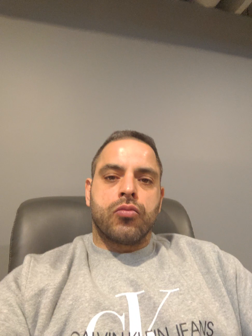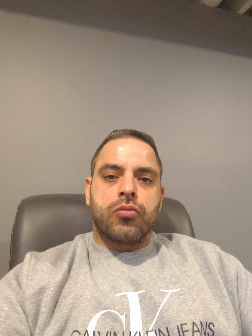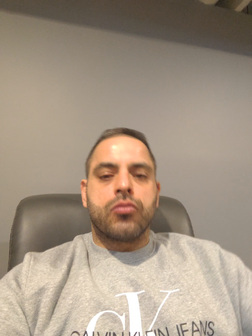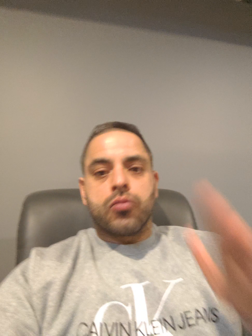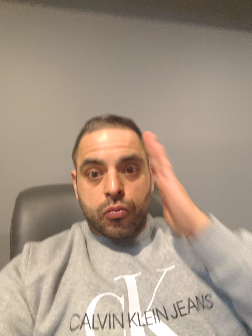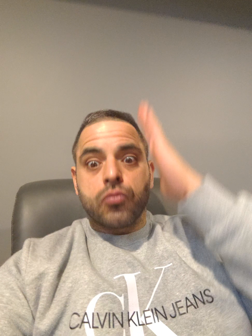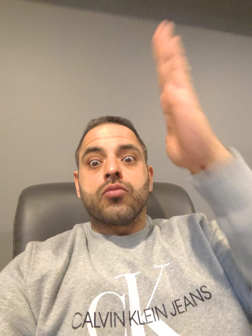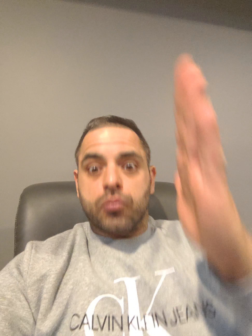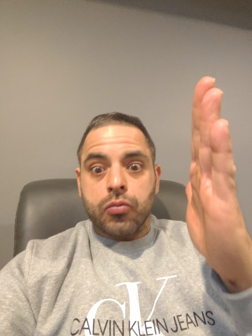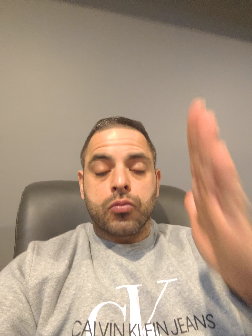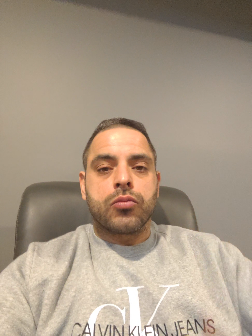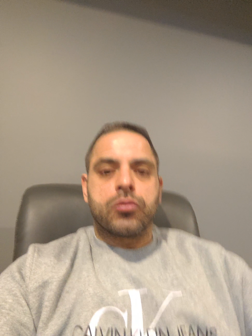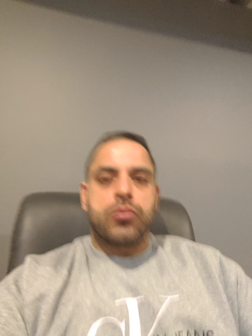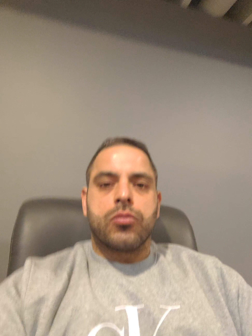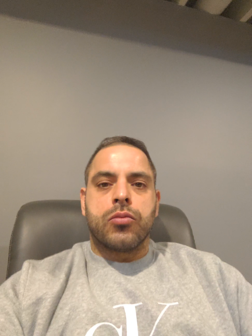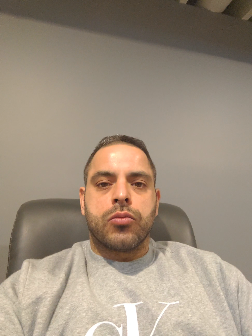will